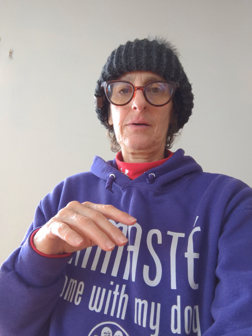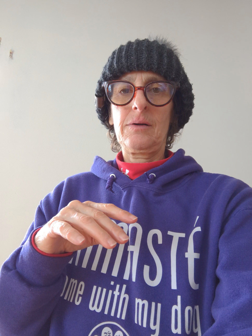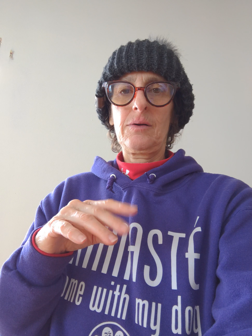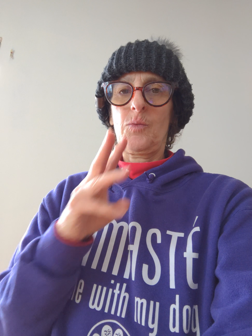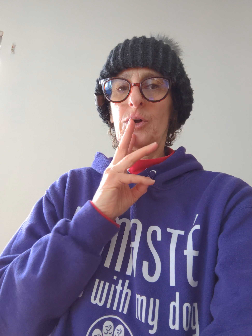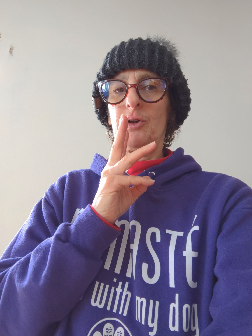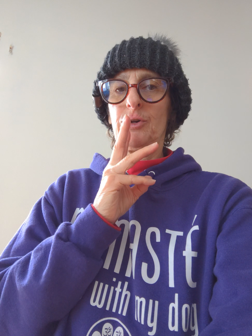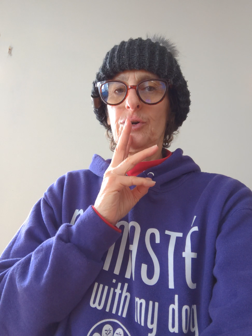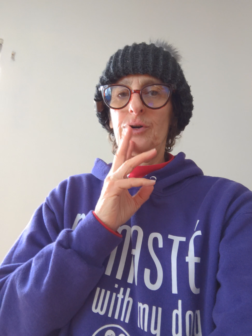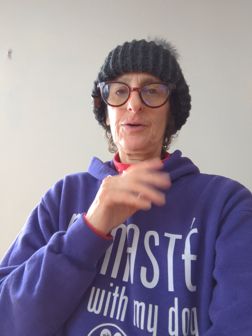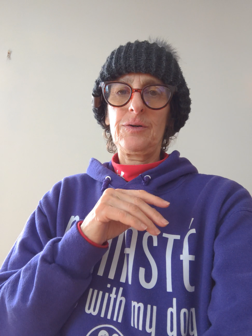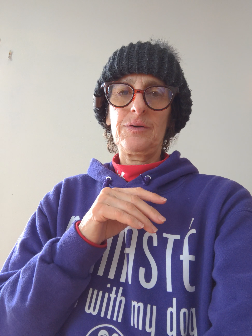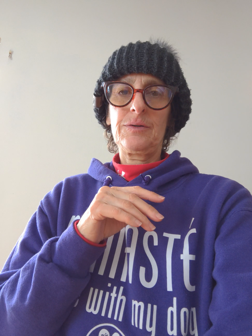water